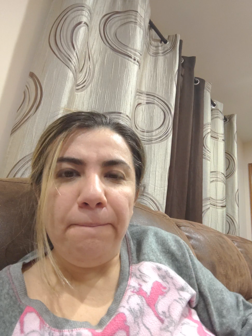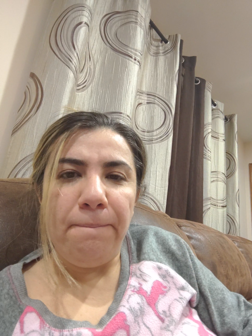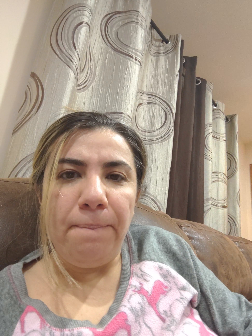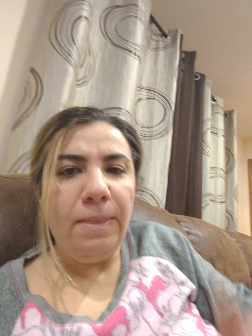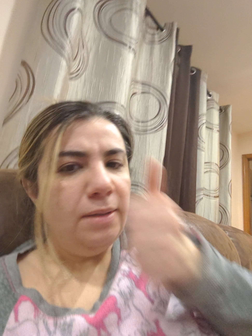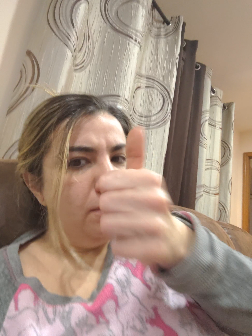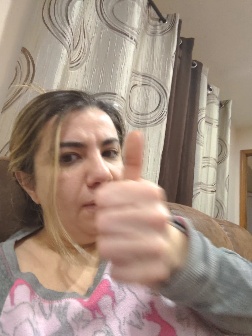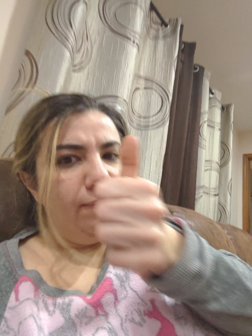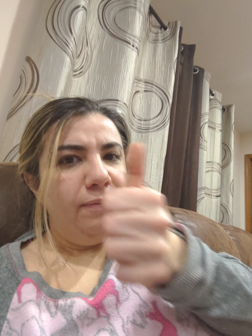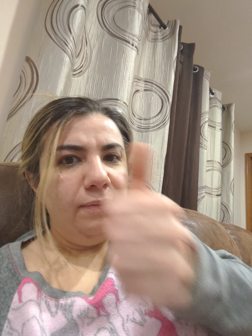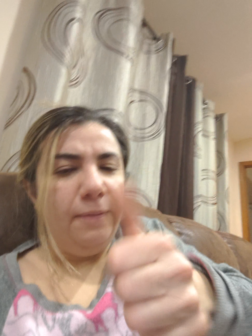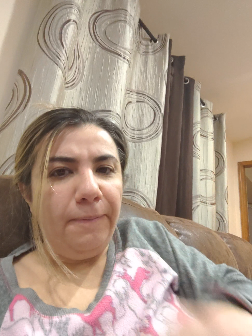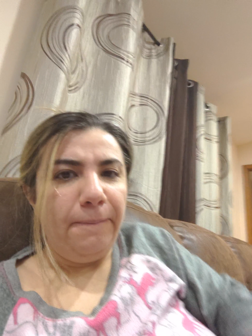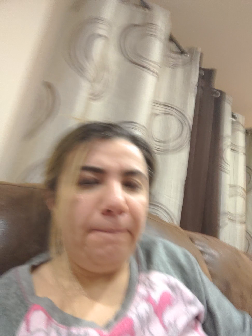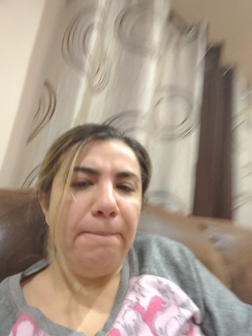yourself